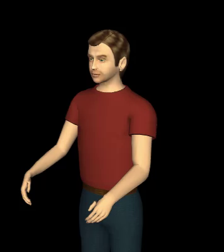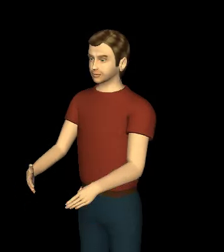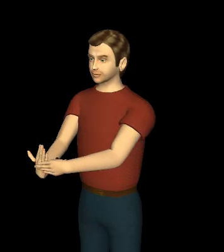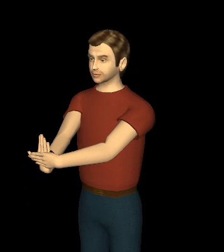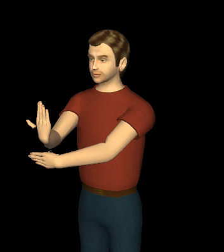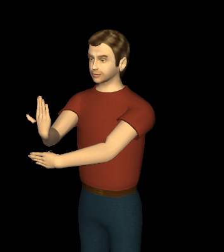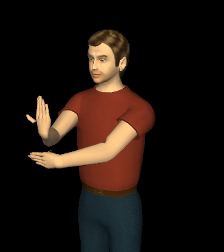صباح